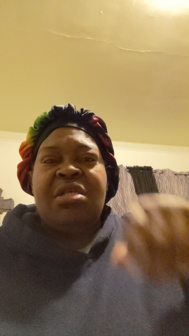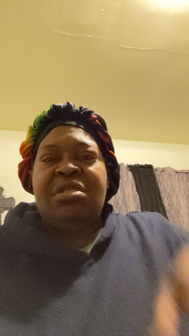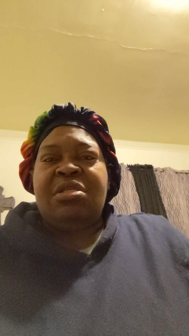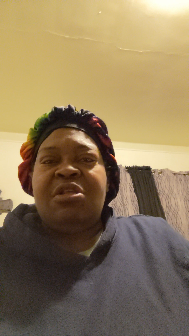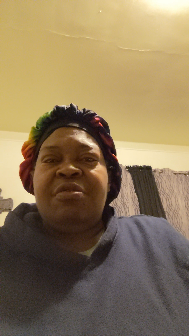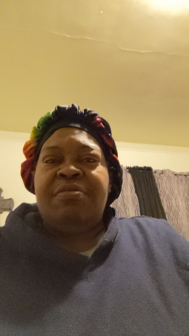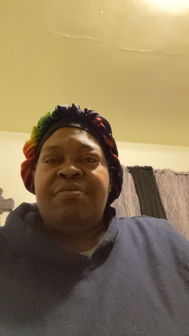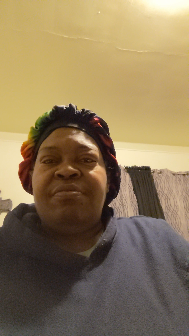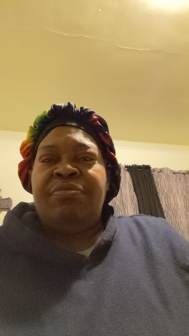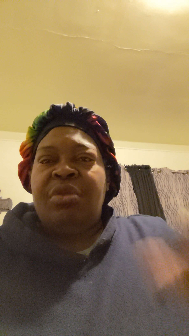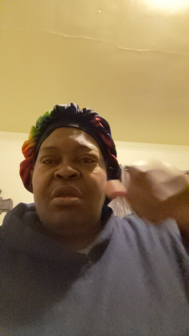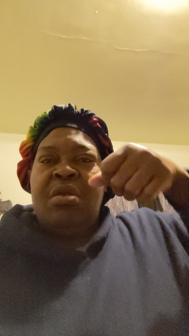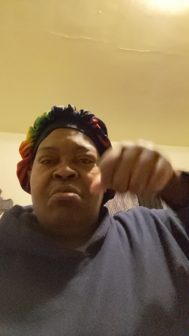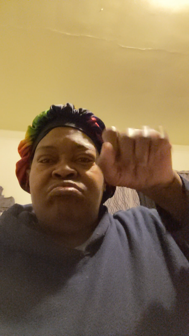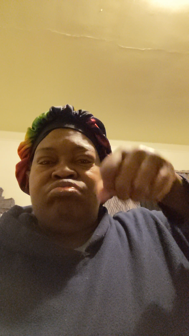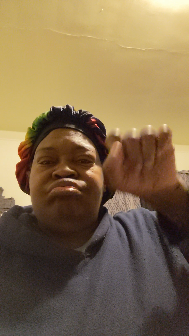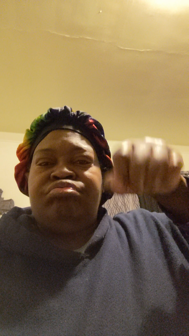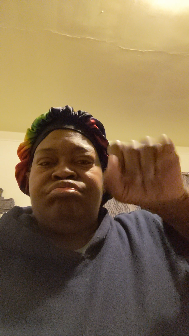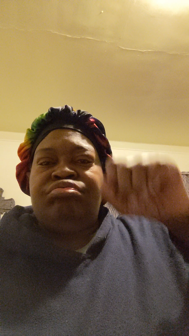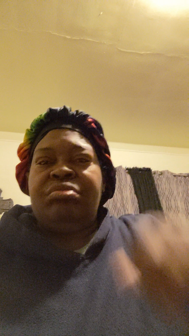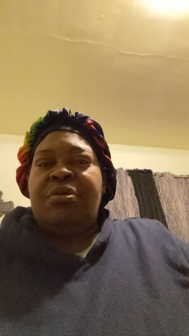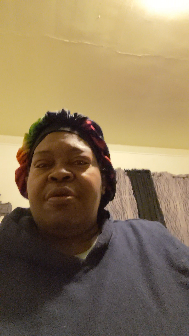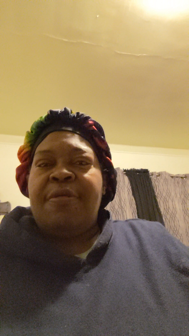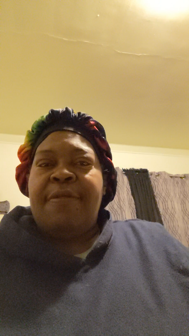motorcycle